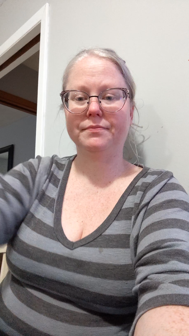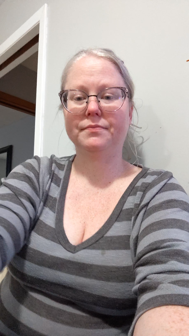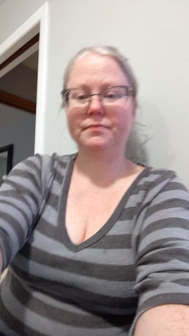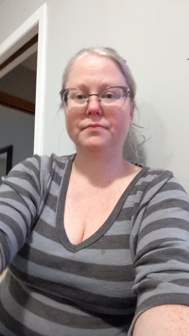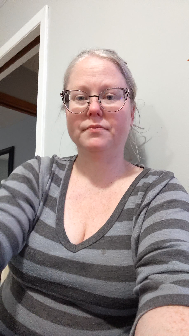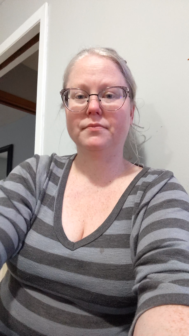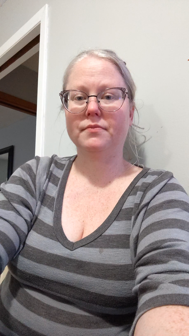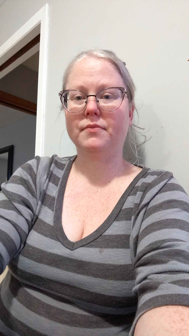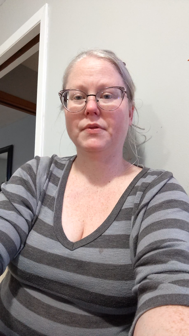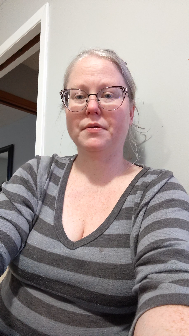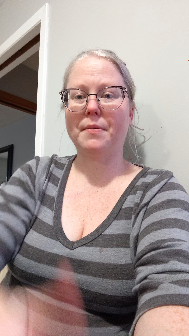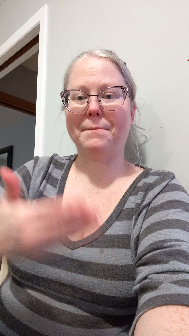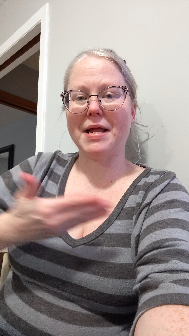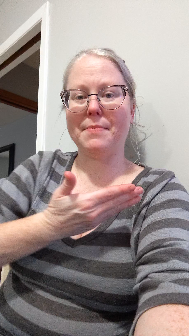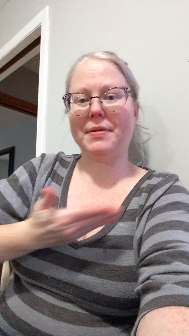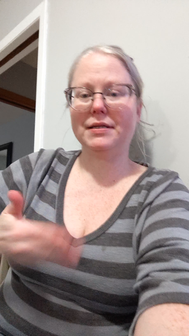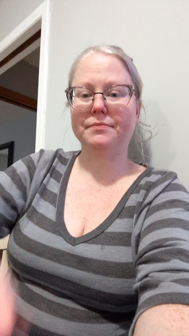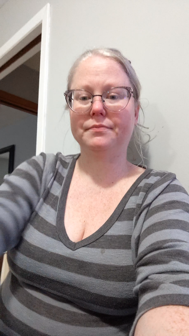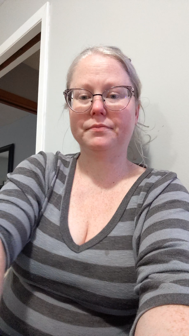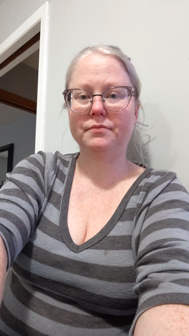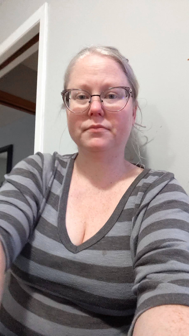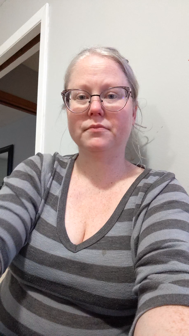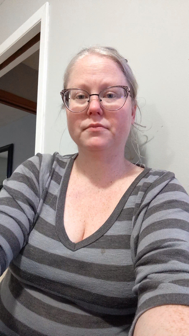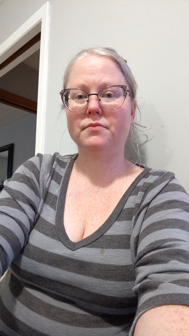baby